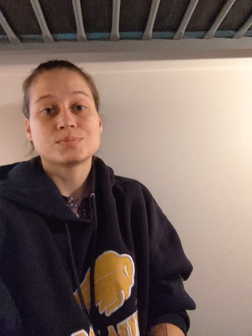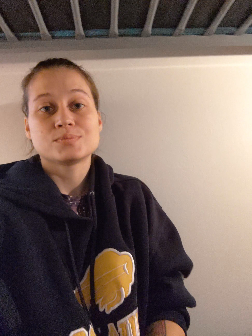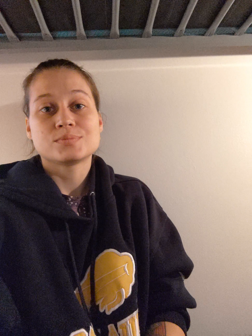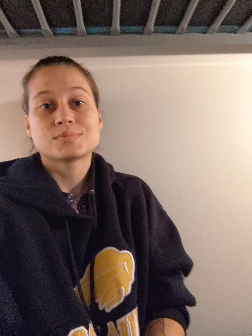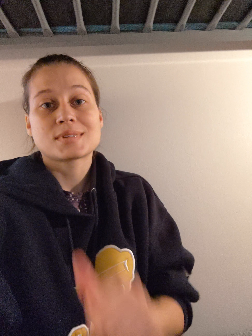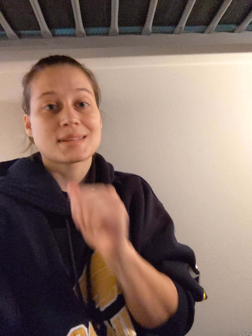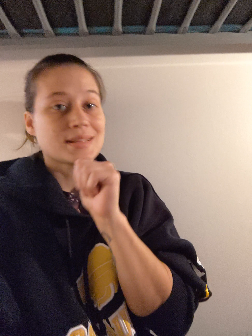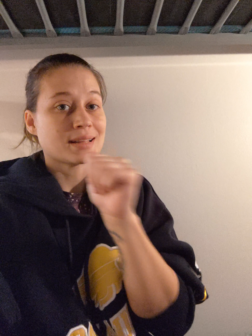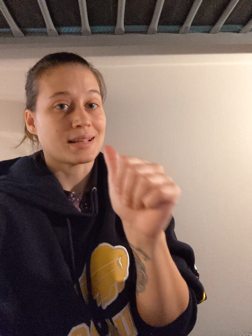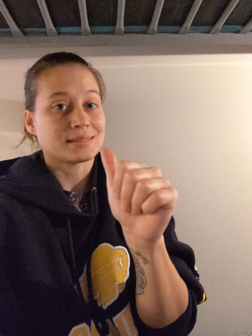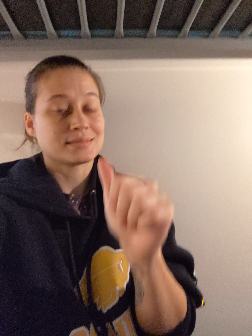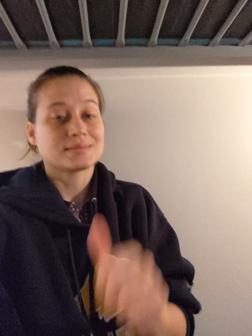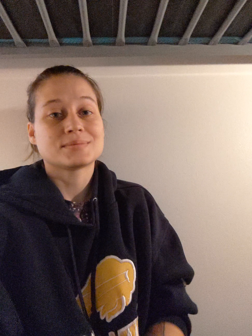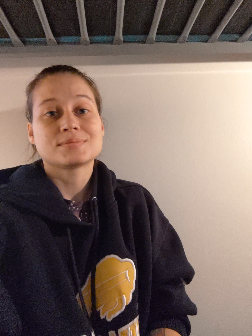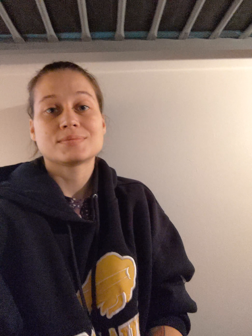not